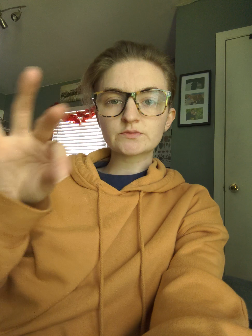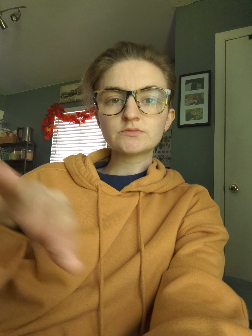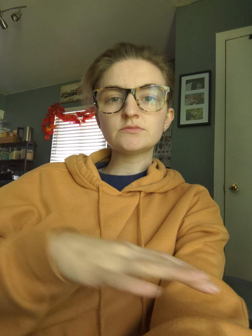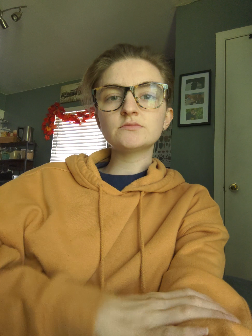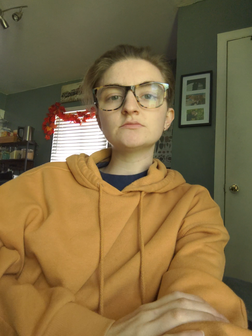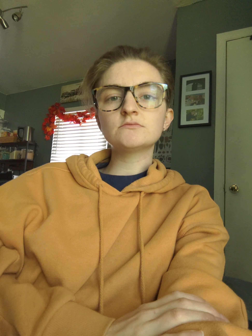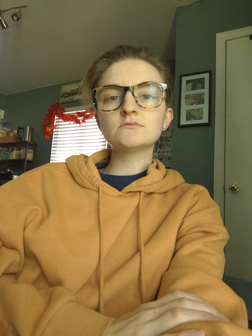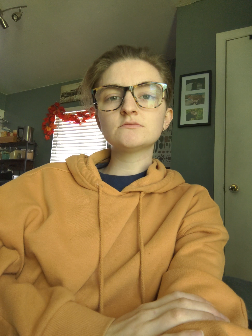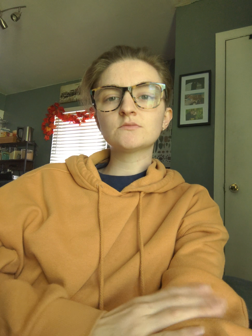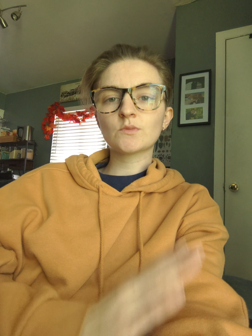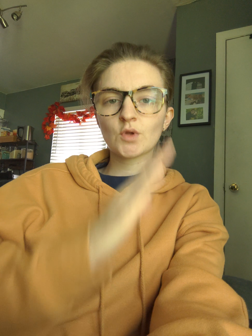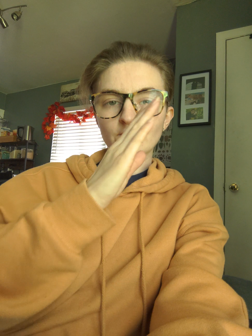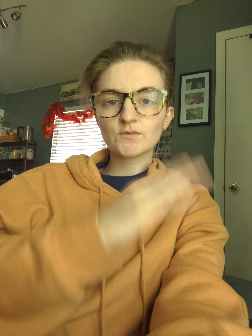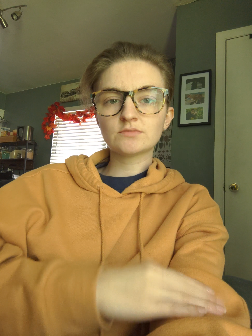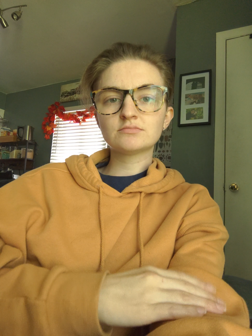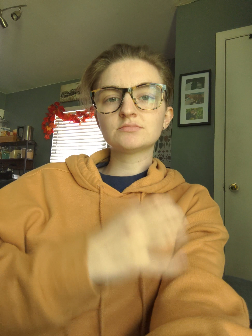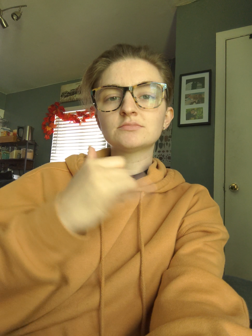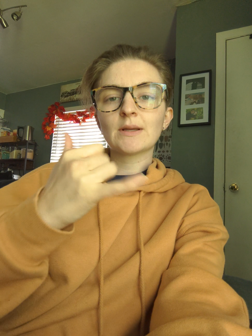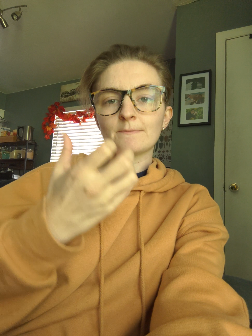roof